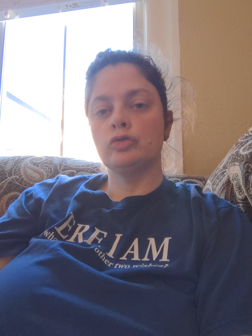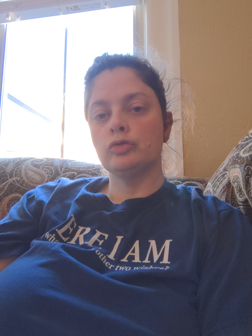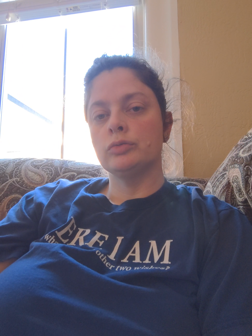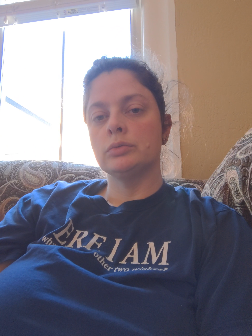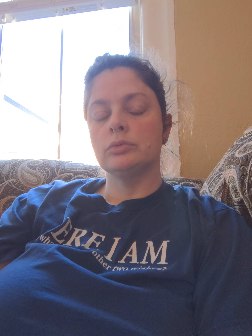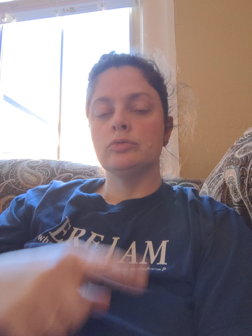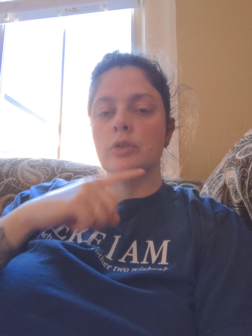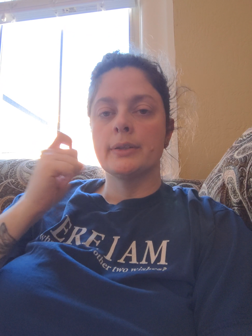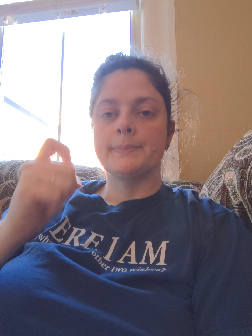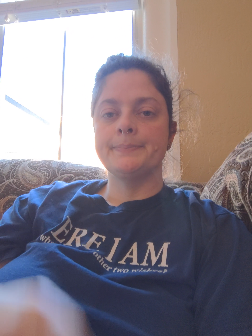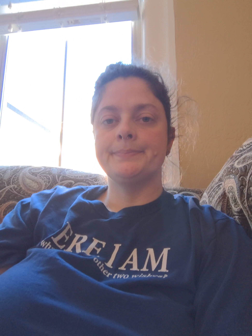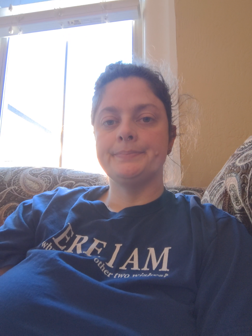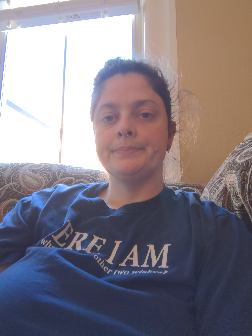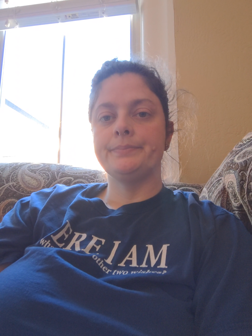dry